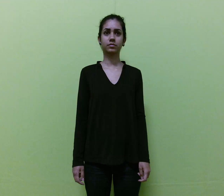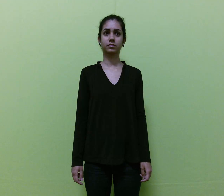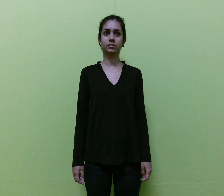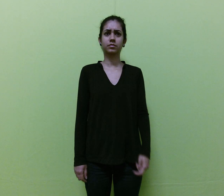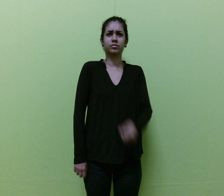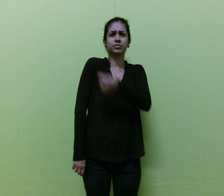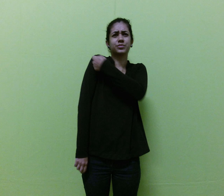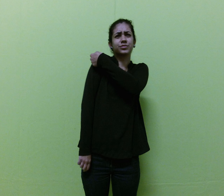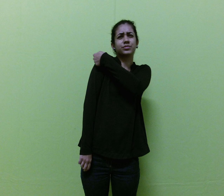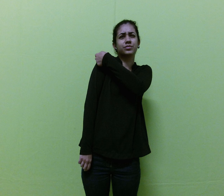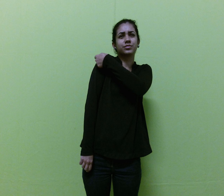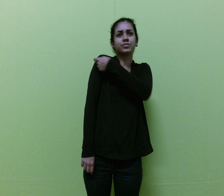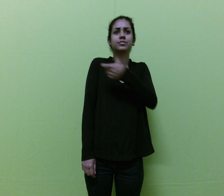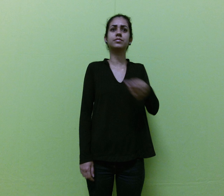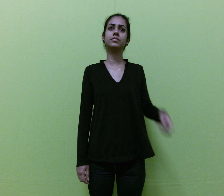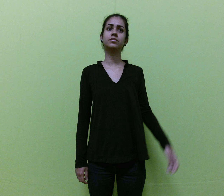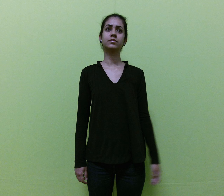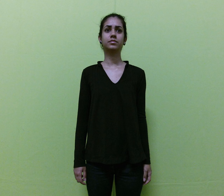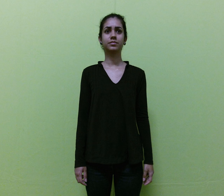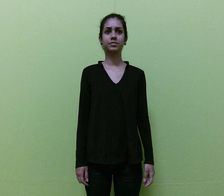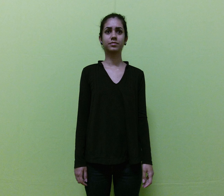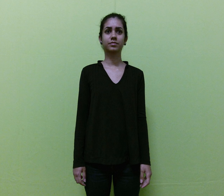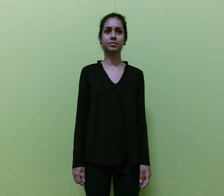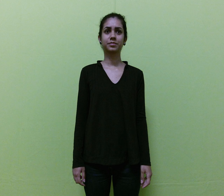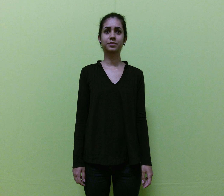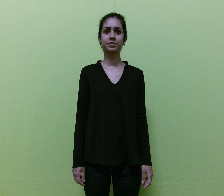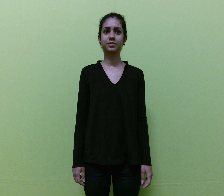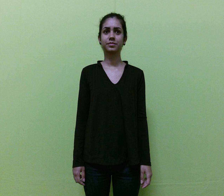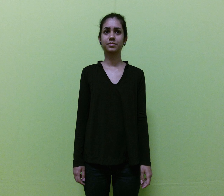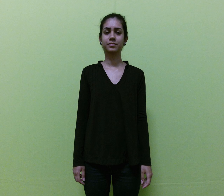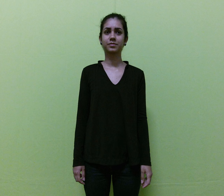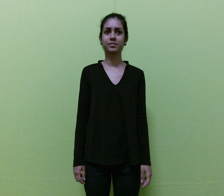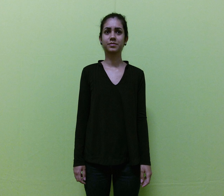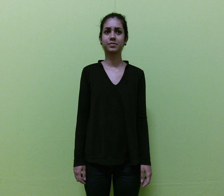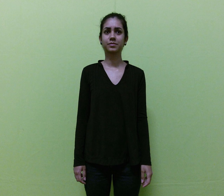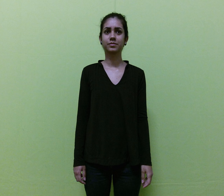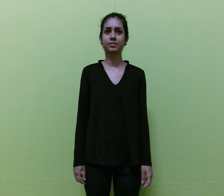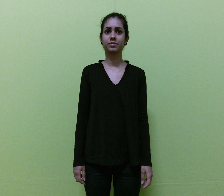vacina